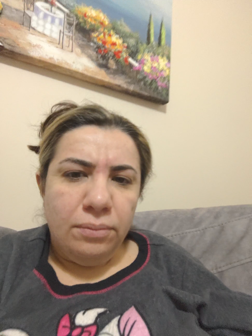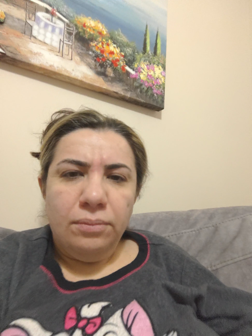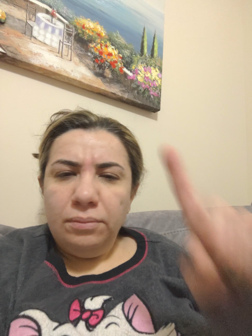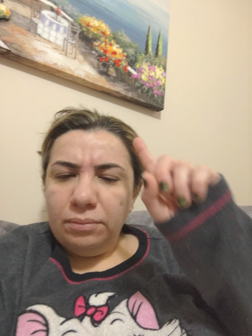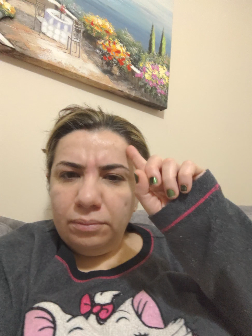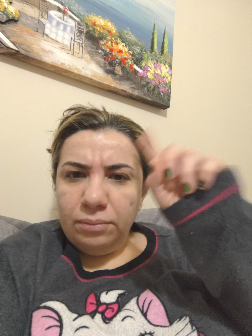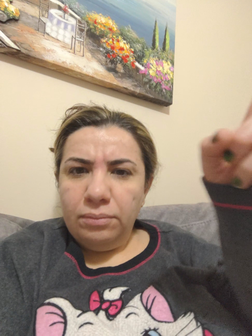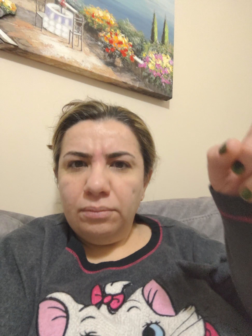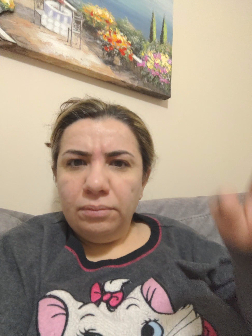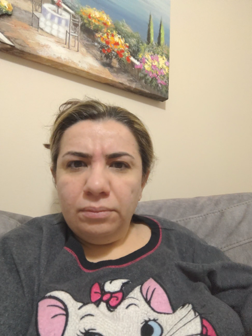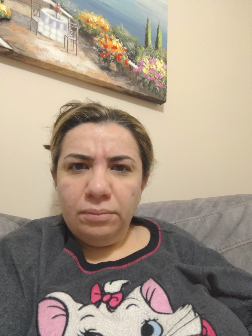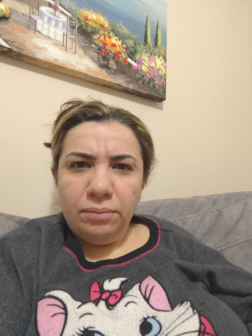penny